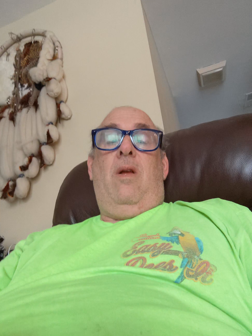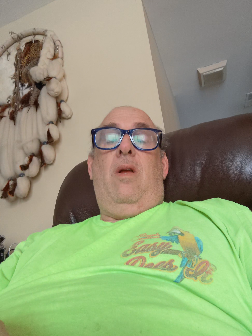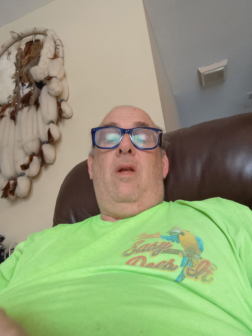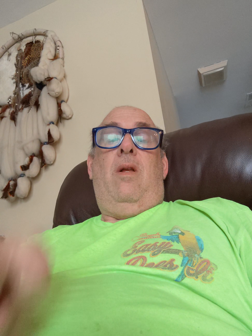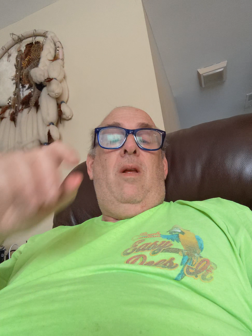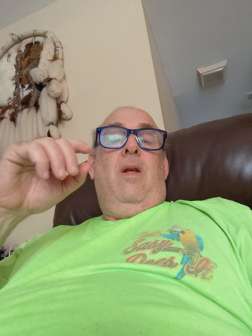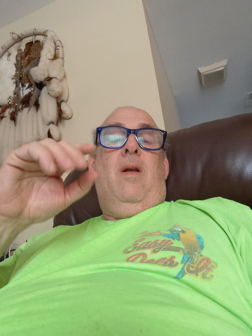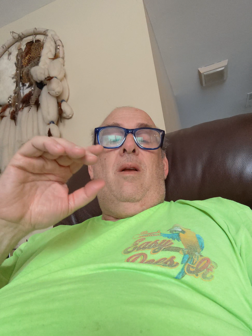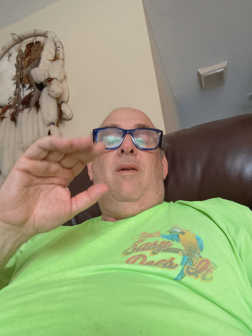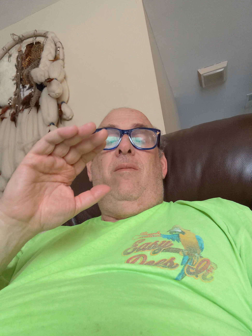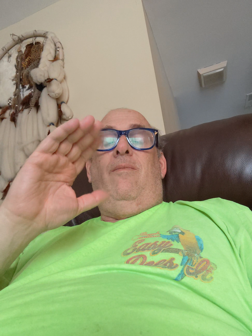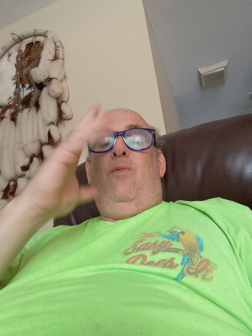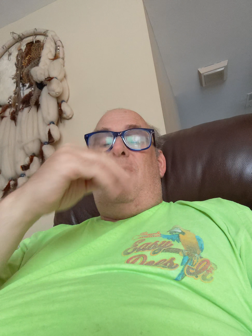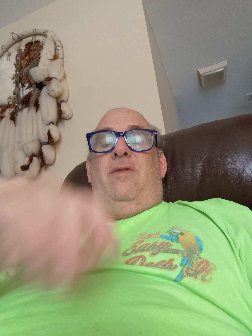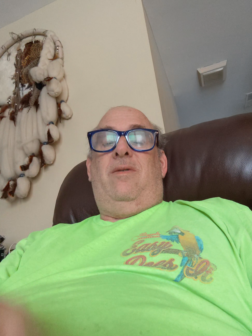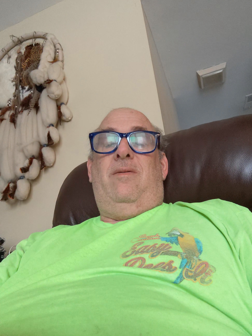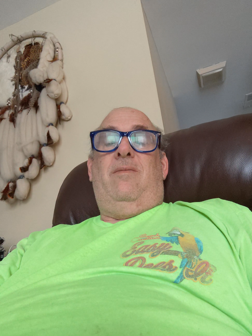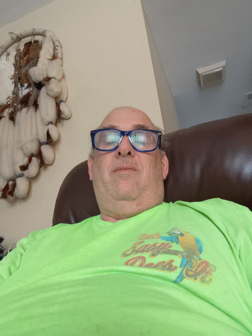pretty